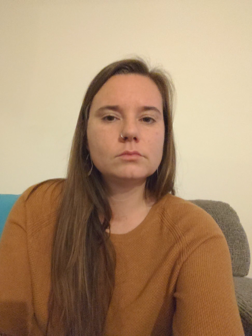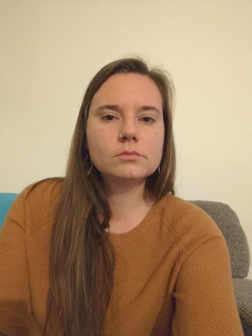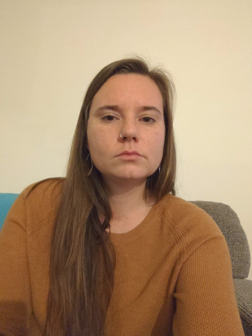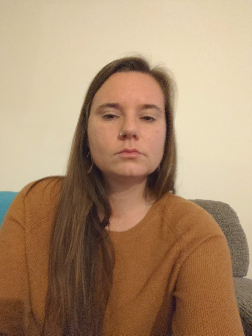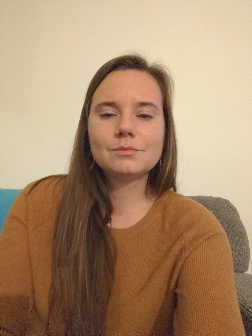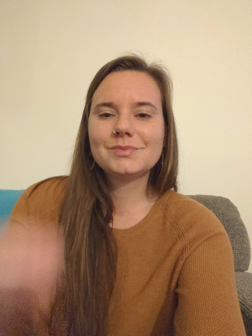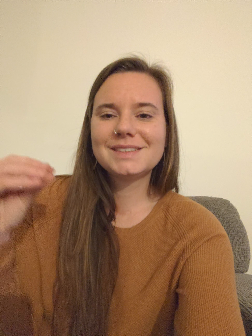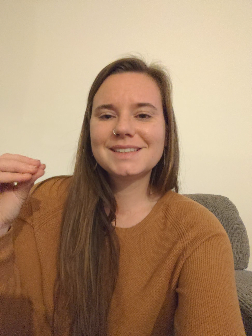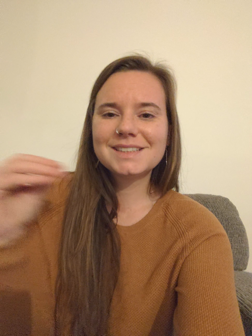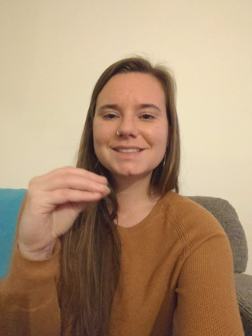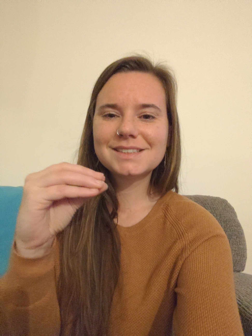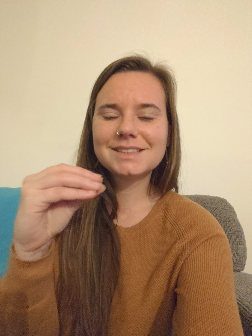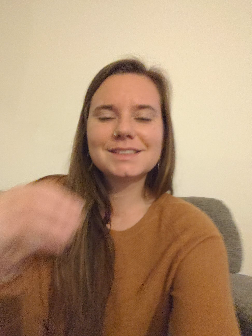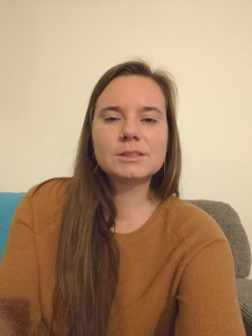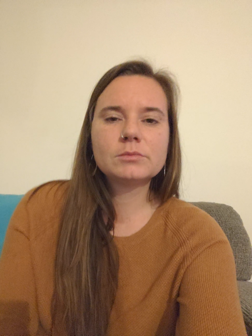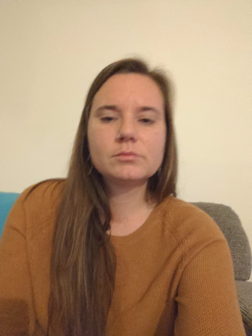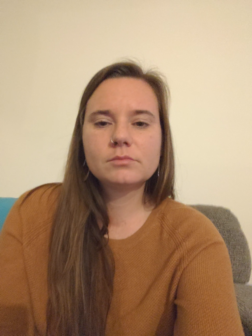kiss